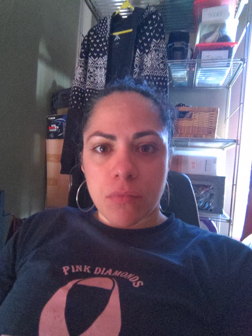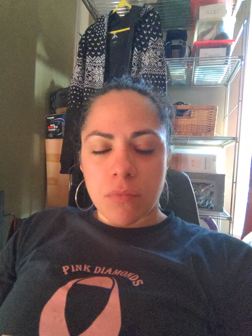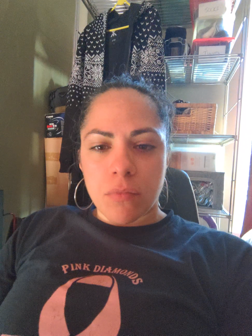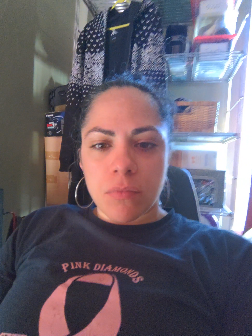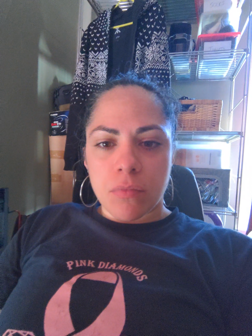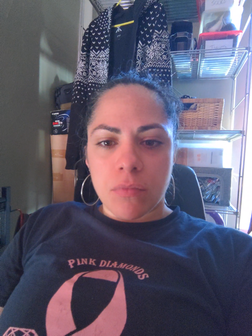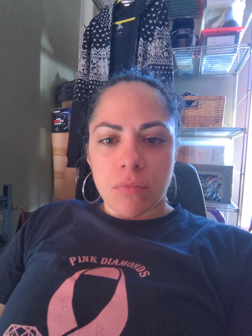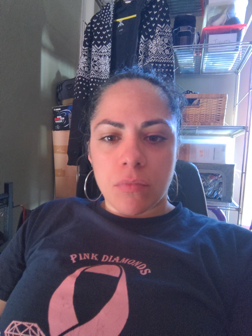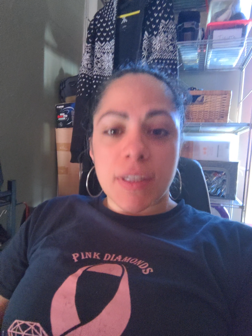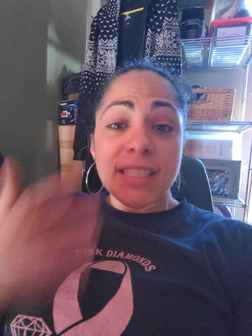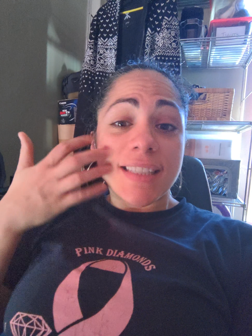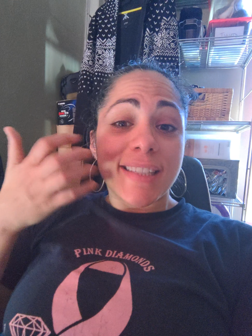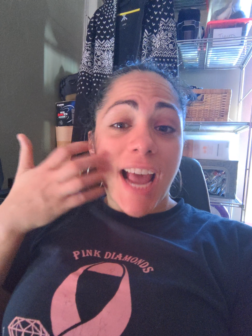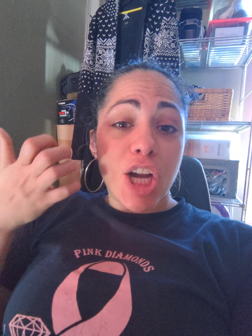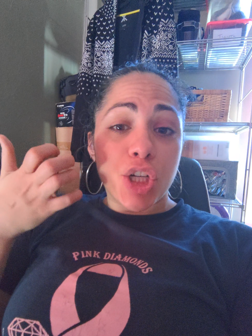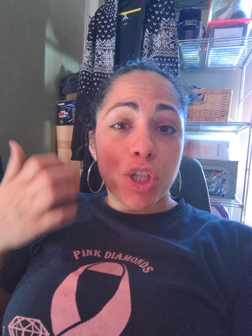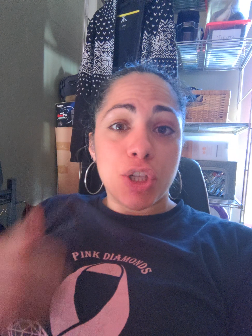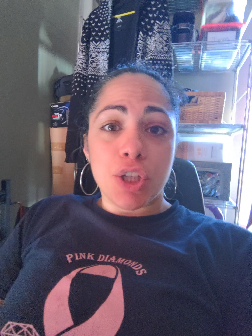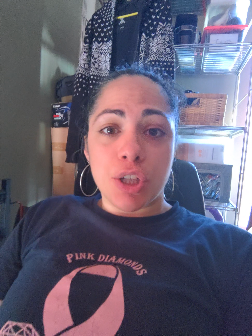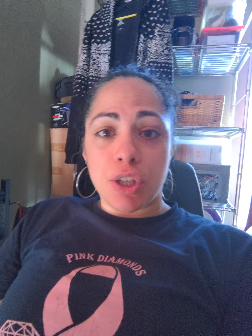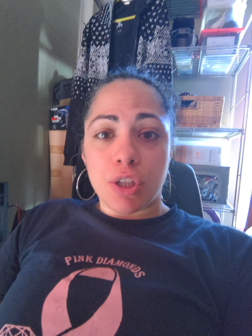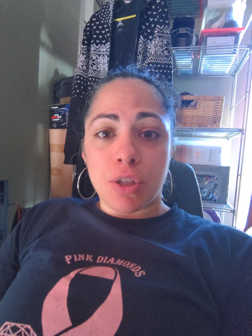tiger